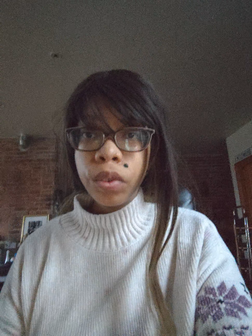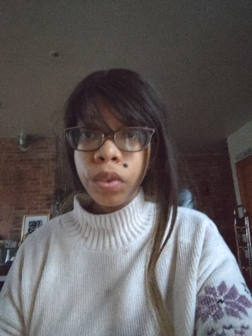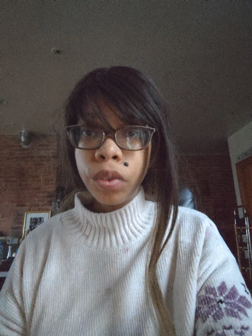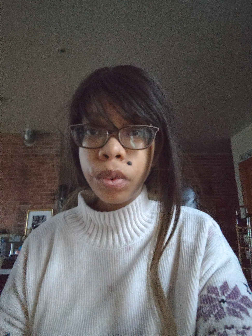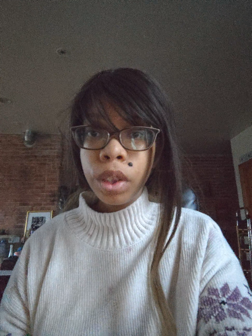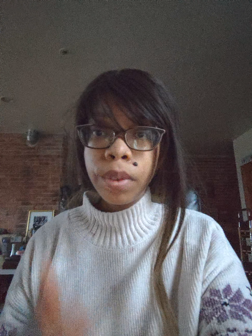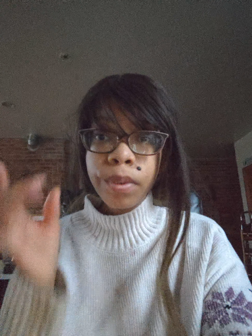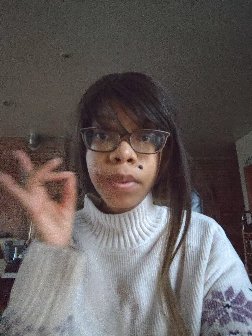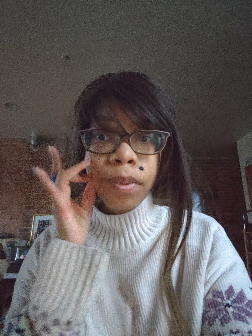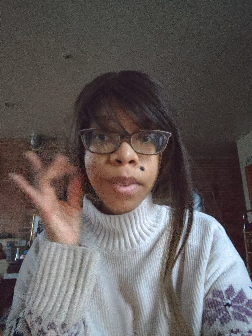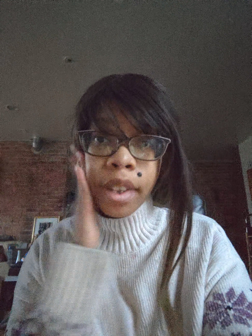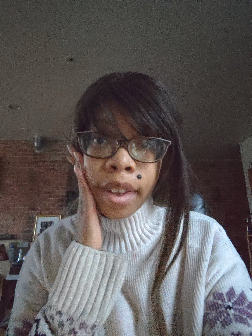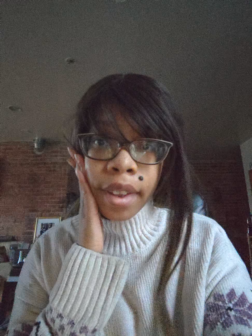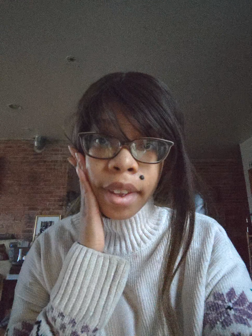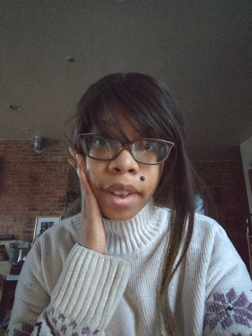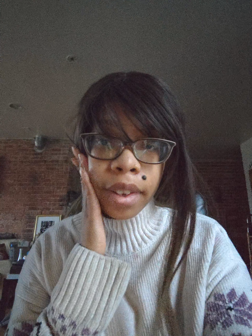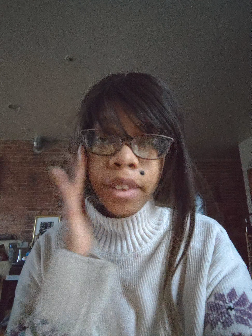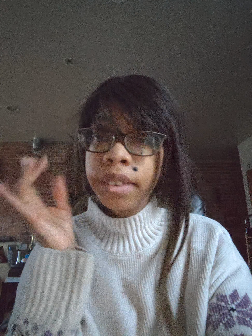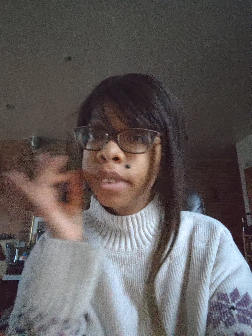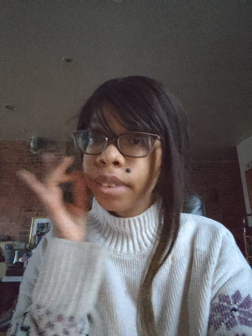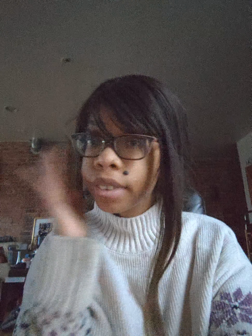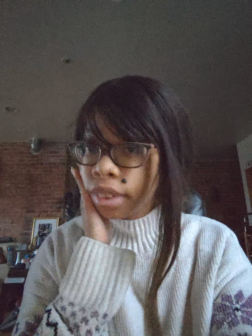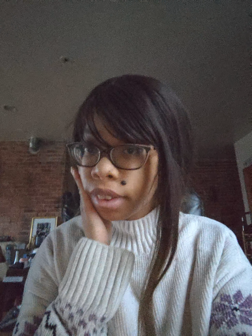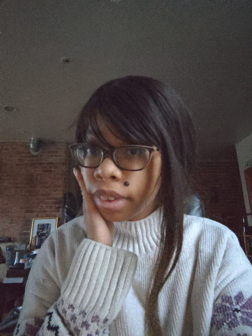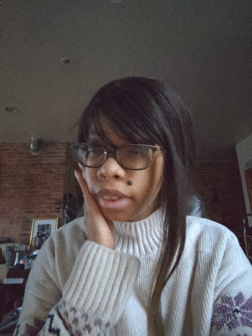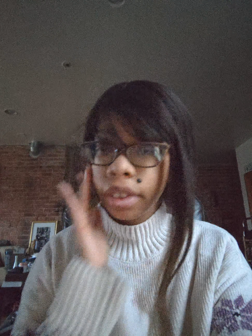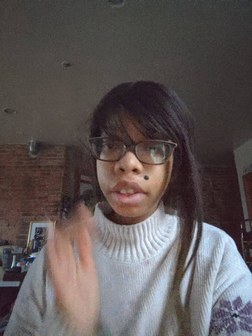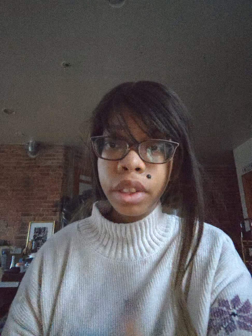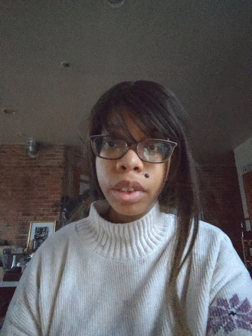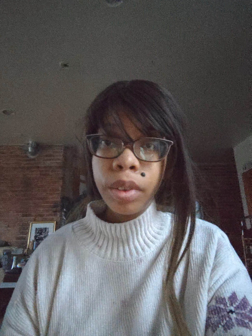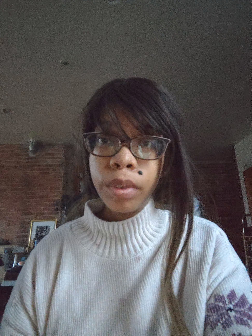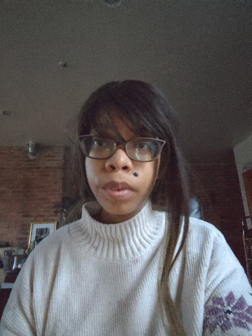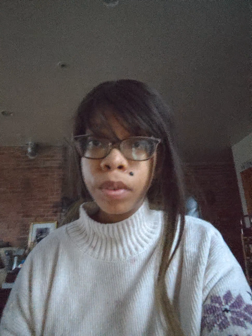bee